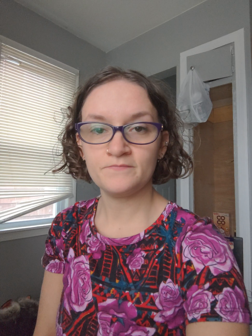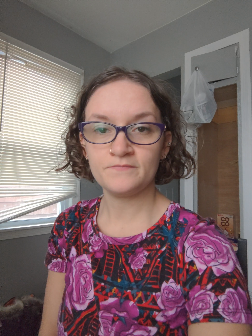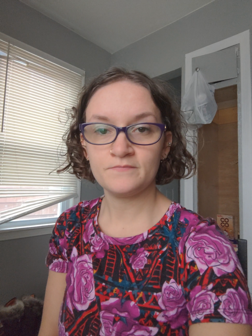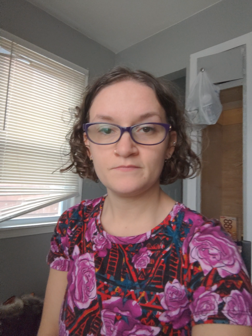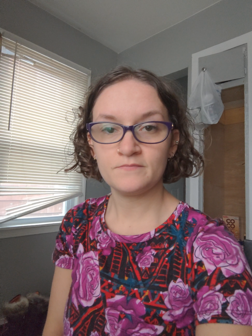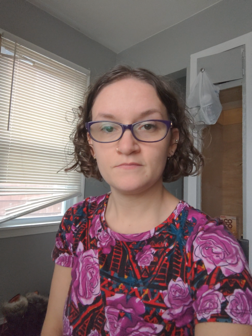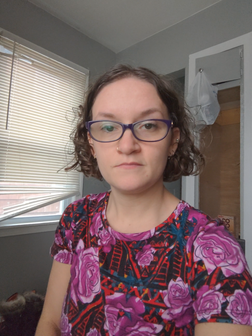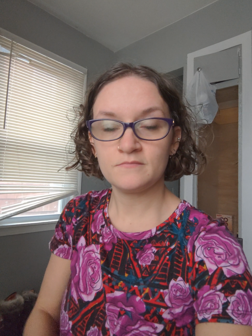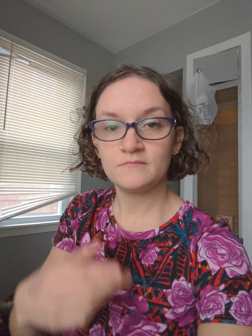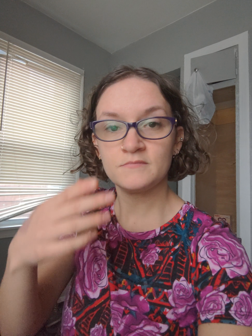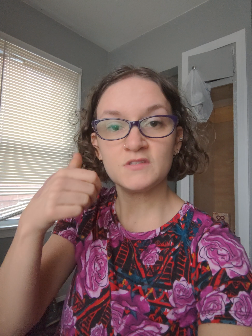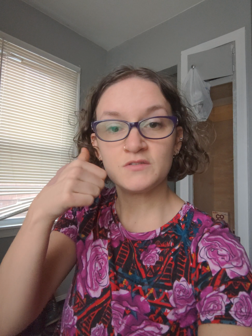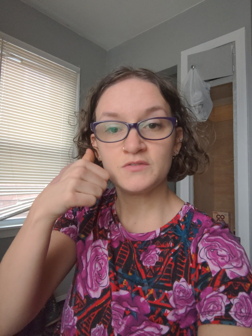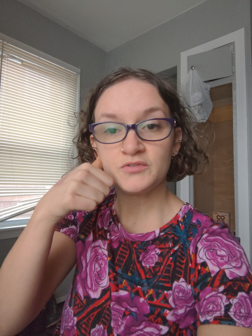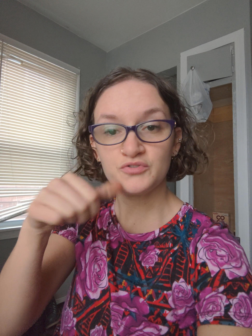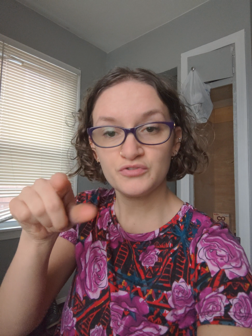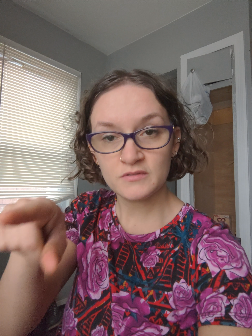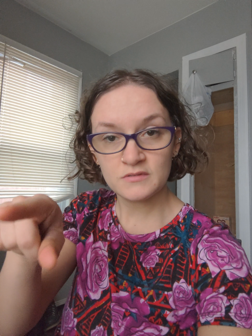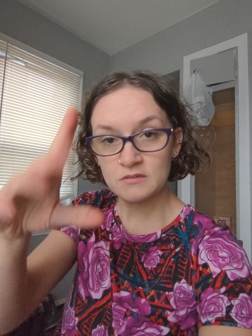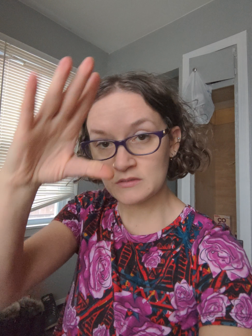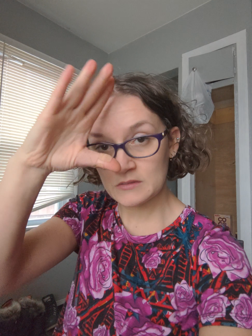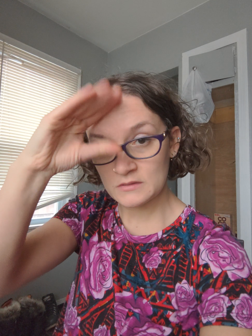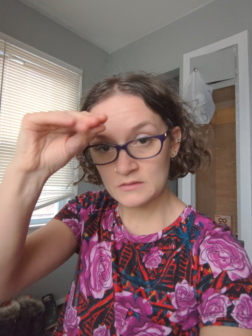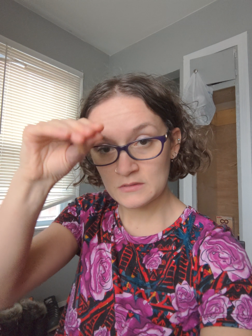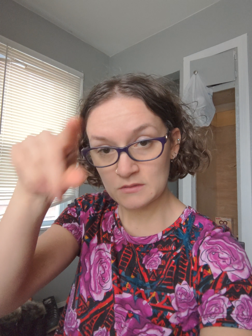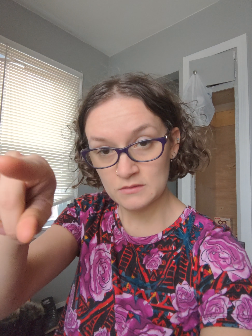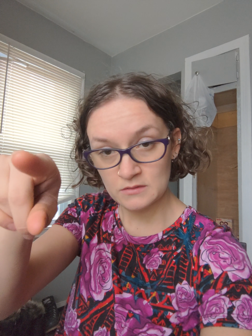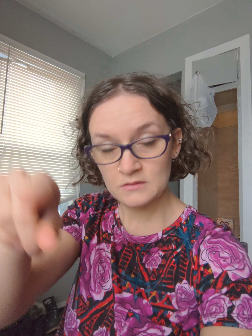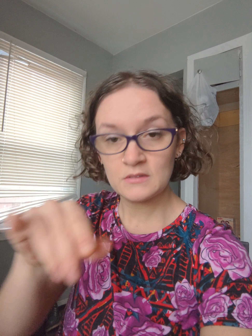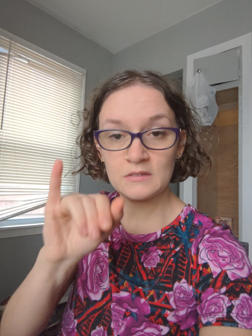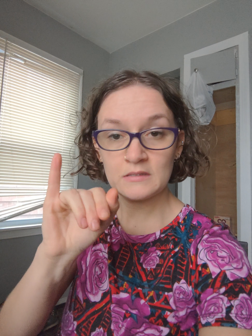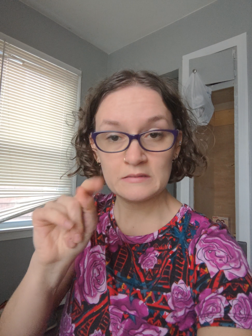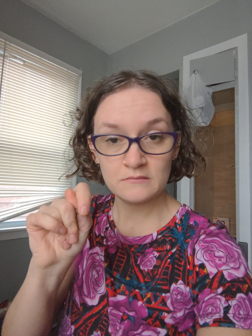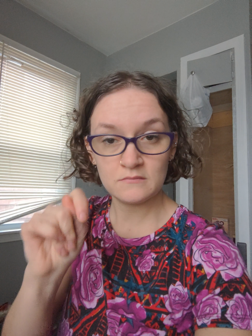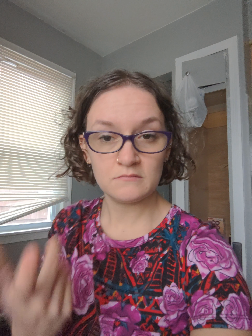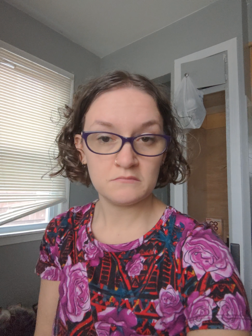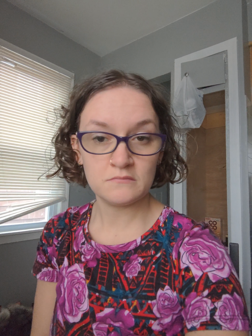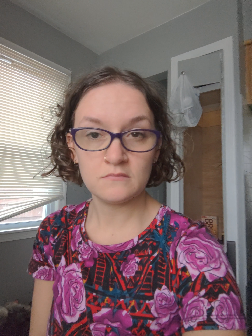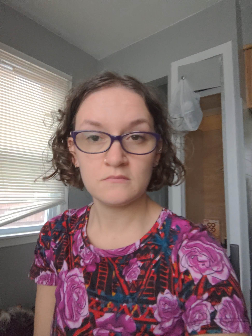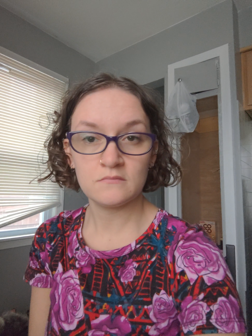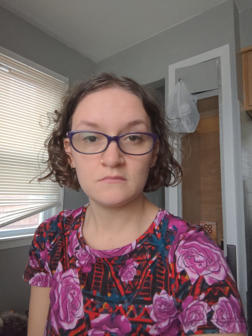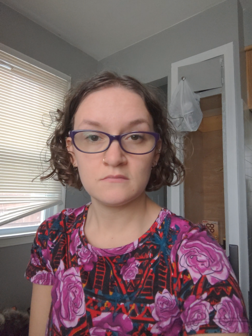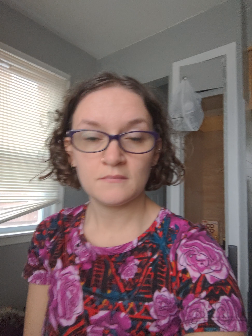he/she/it